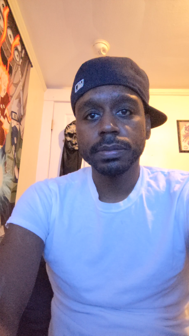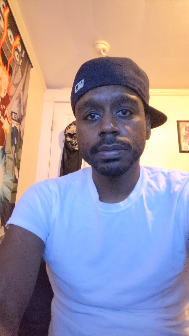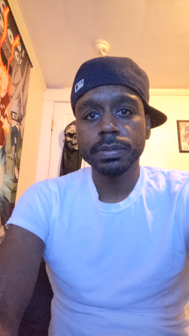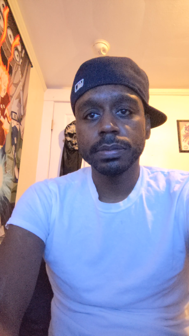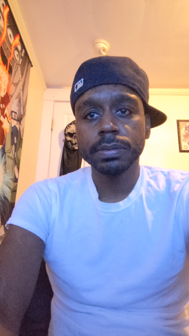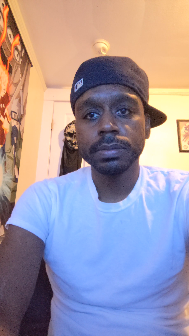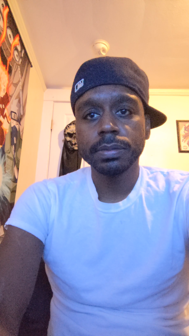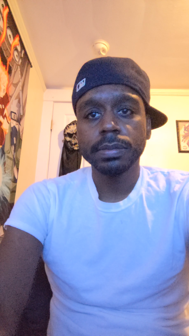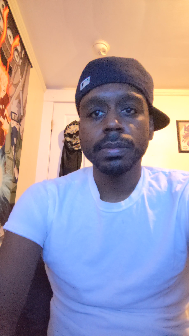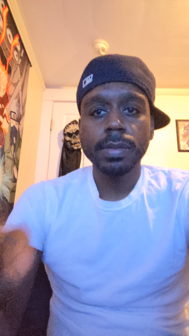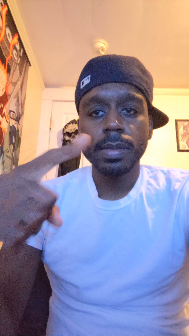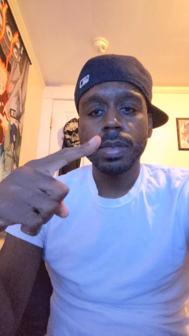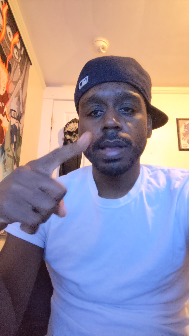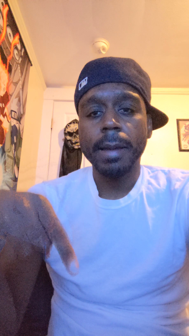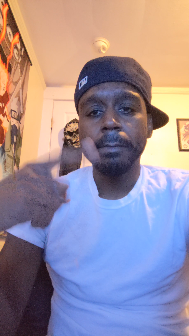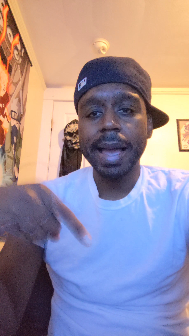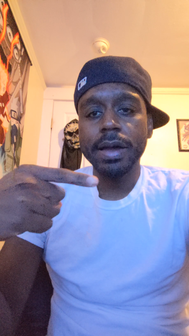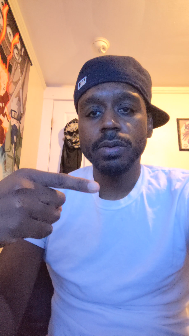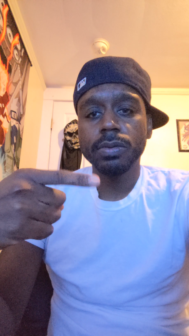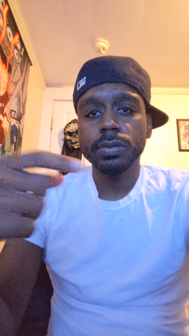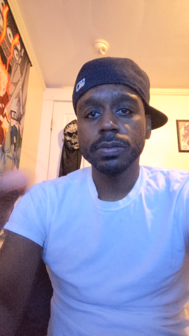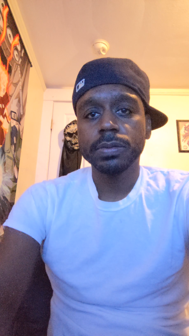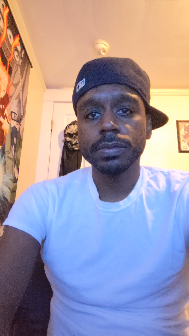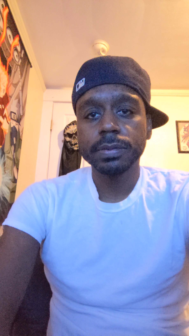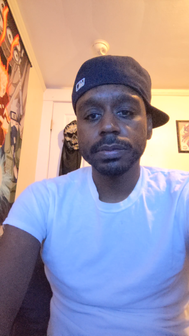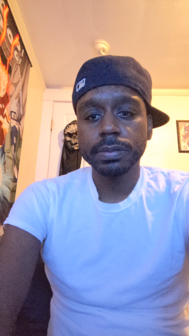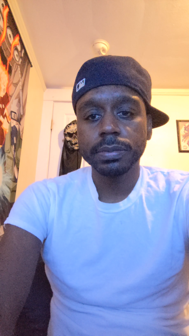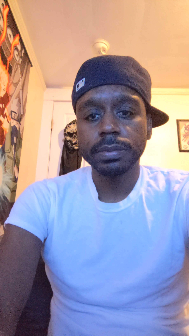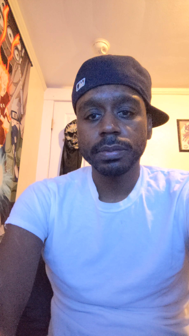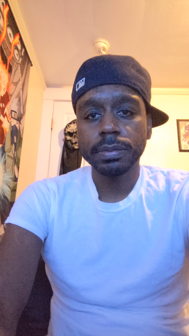about